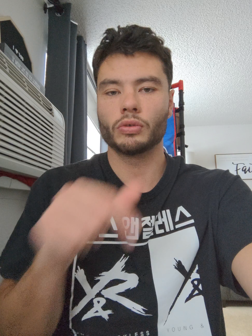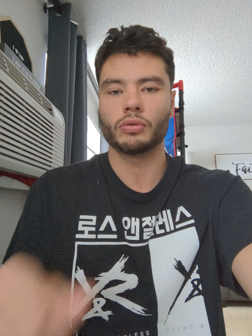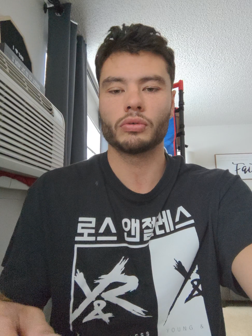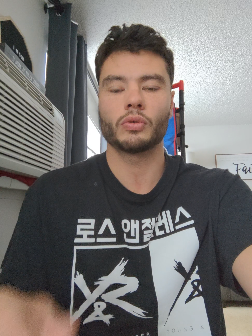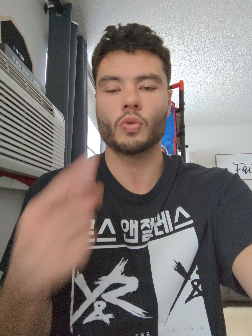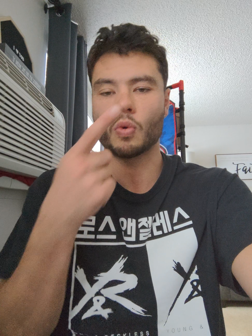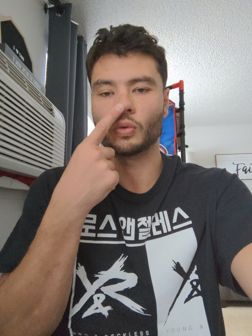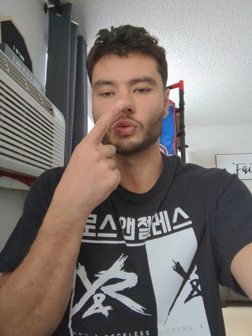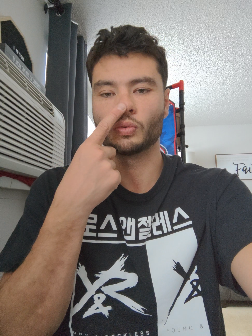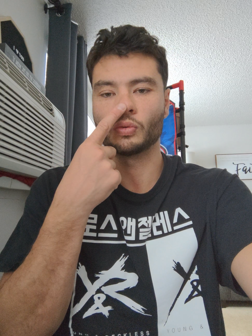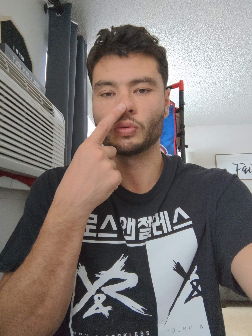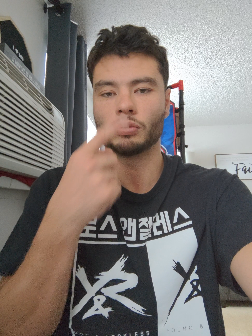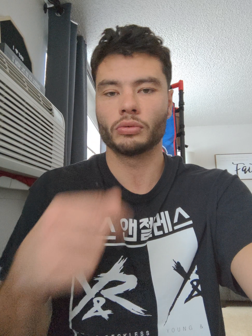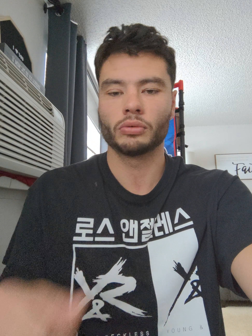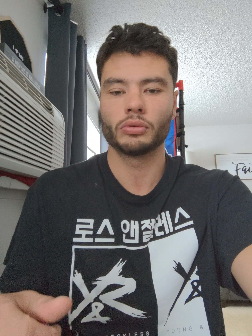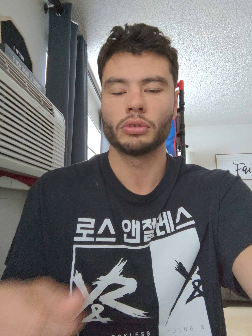nose